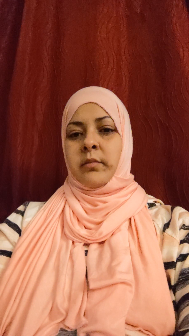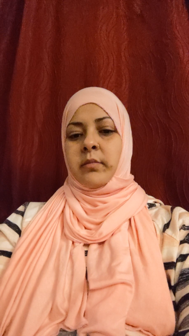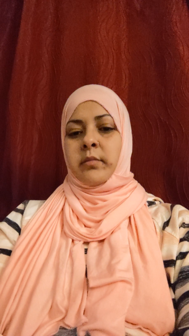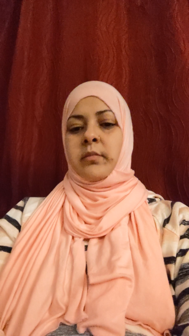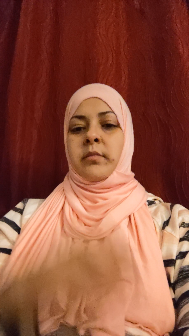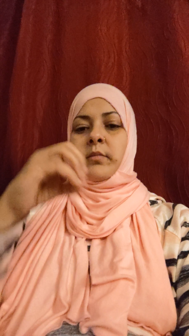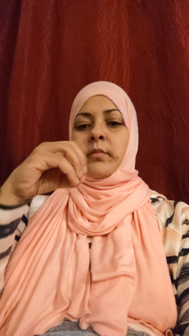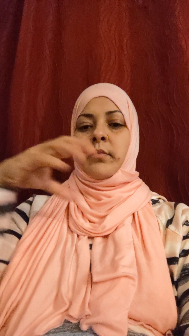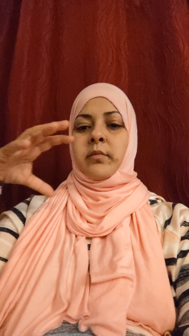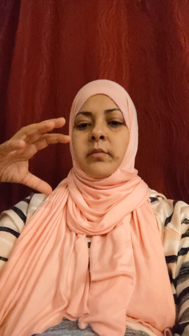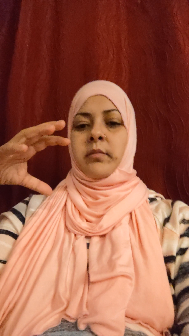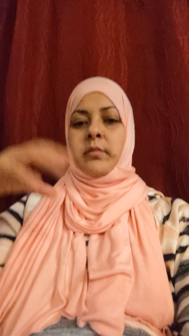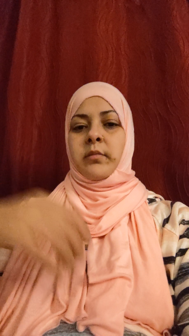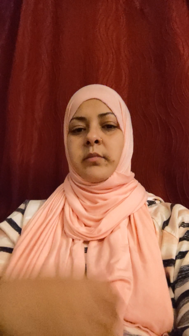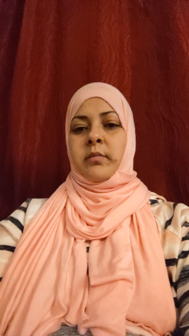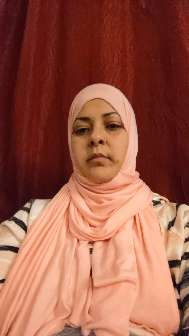bubbles